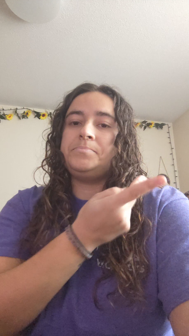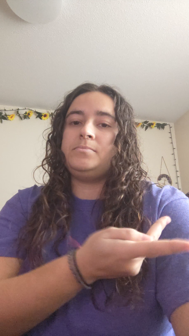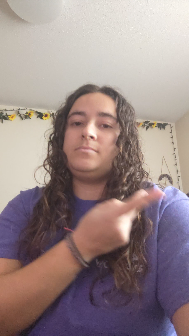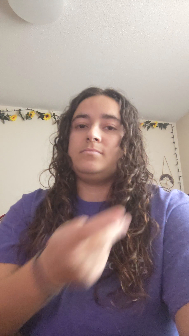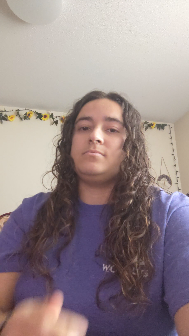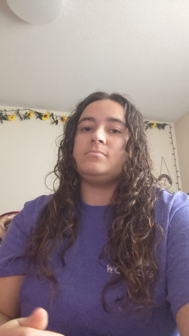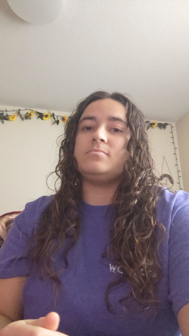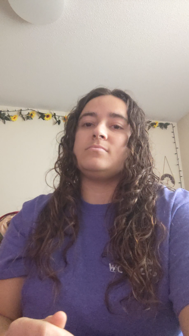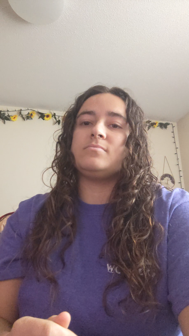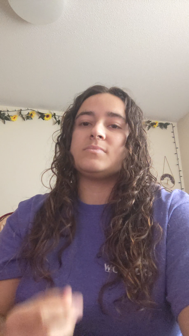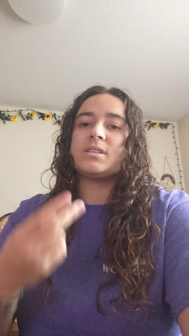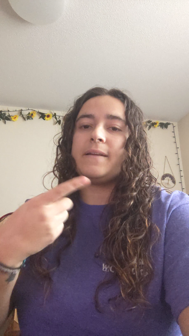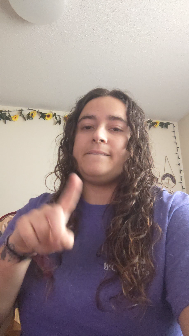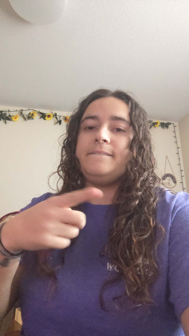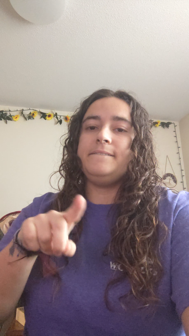knife